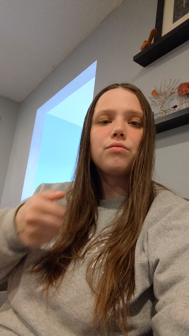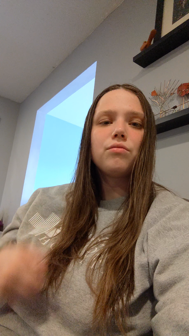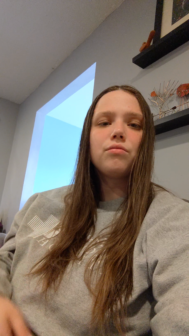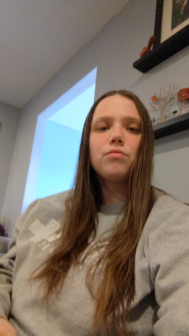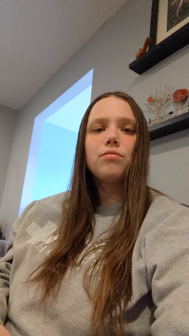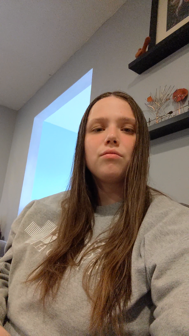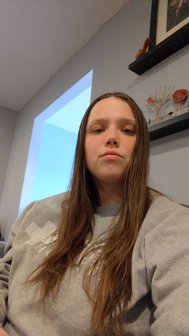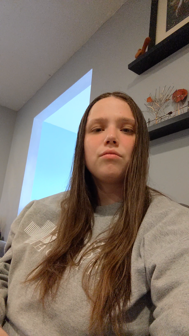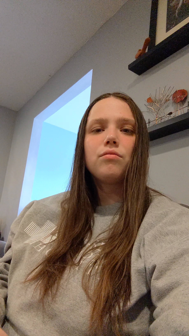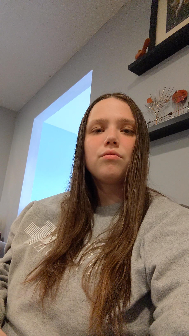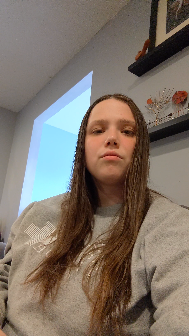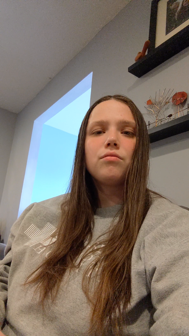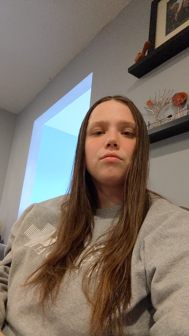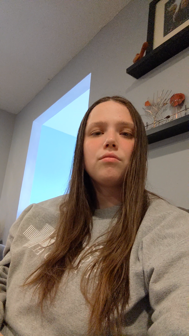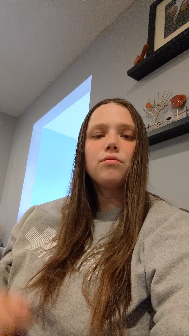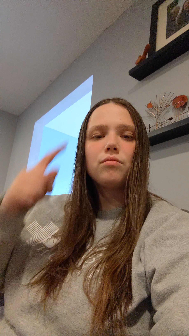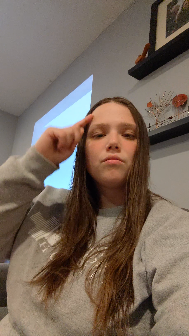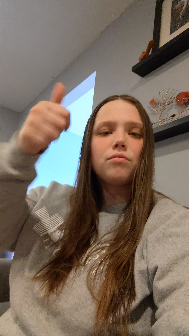dime